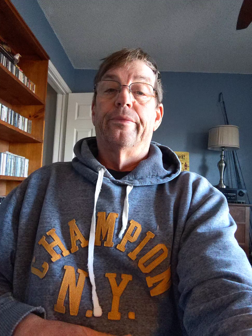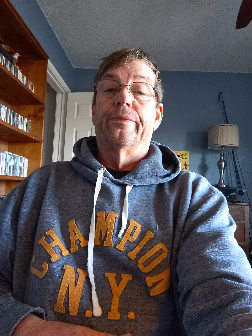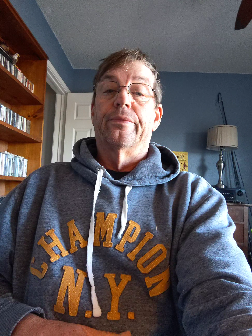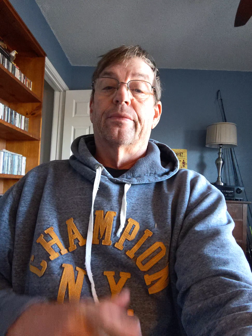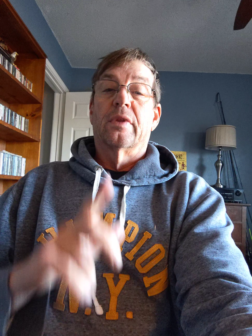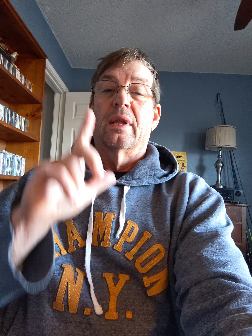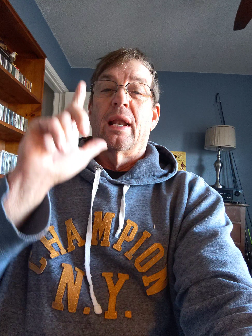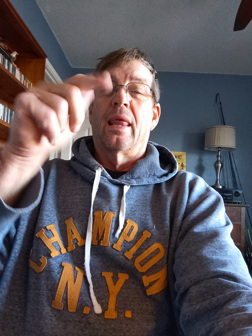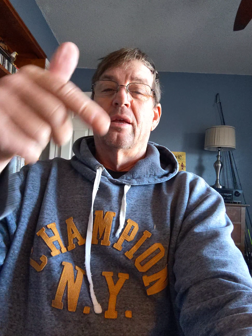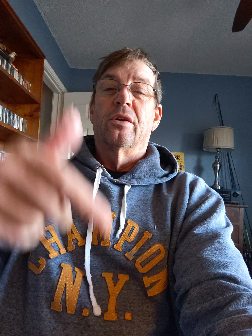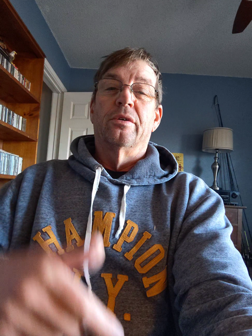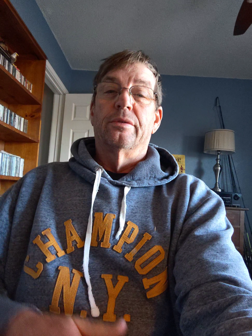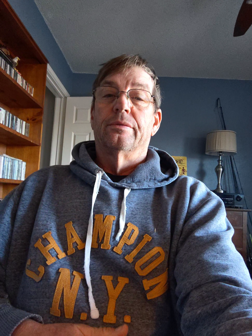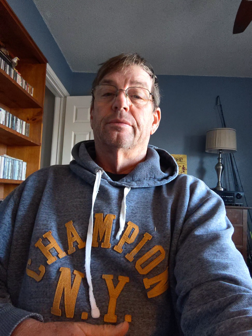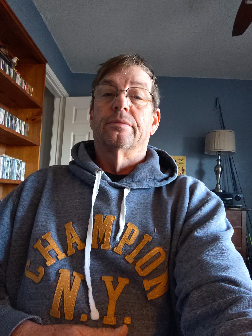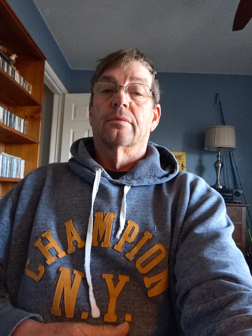later